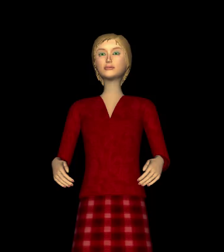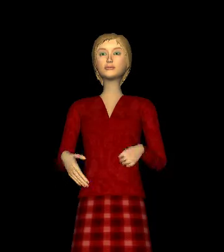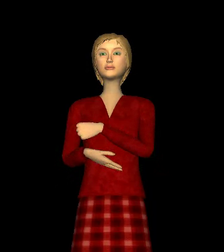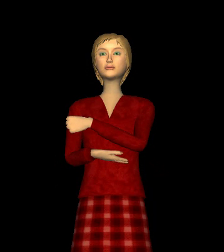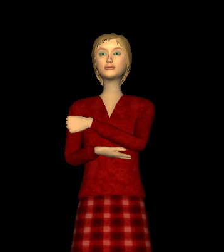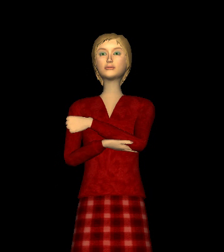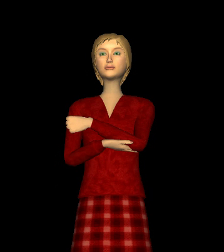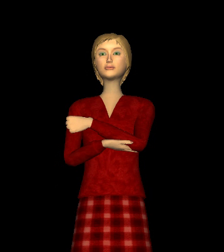يساعد